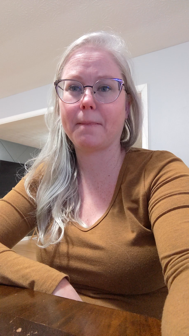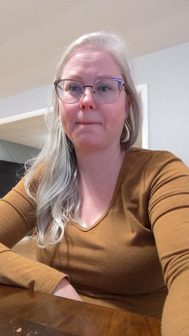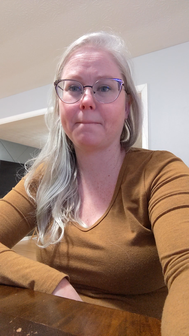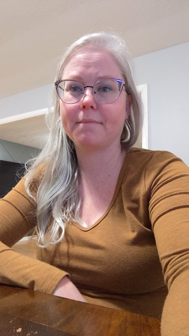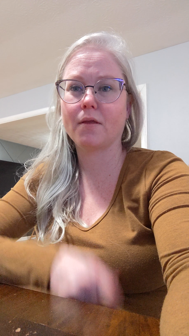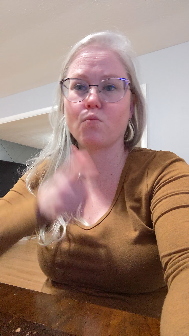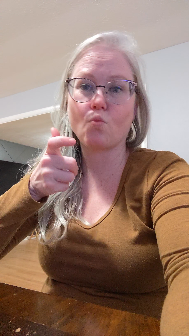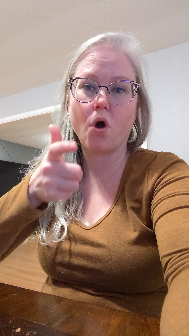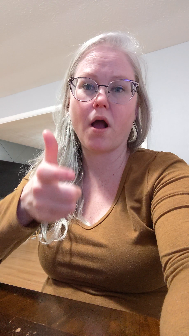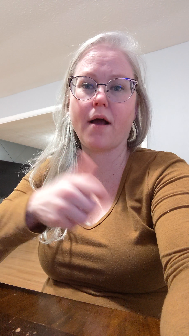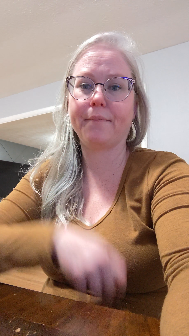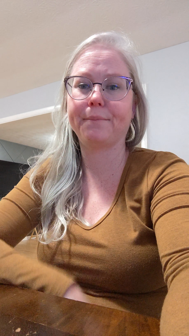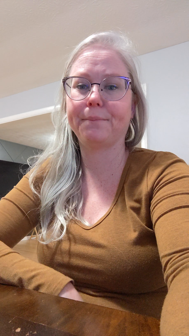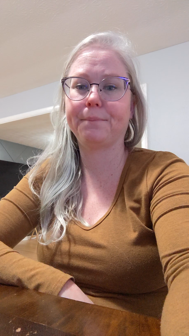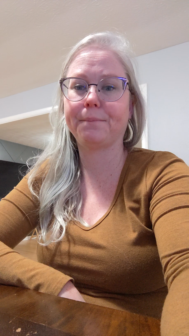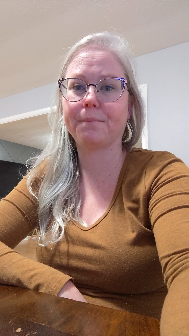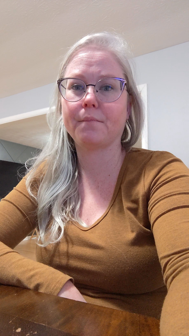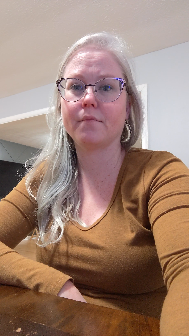run